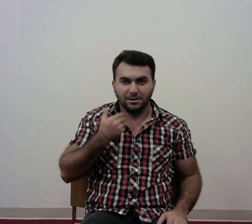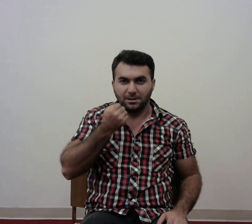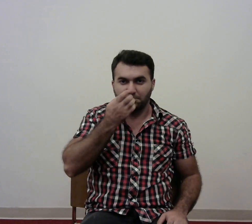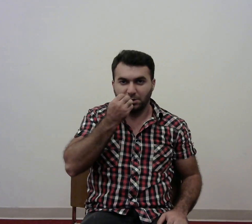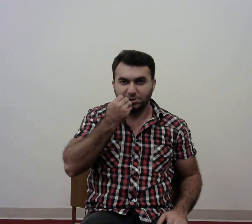bakı